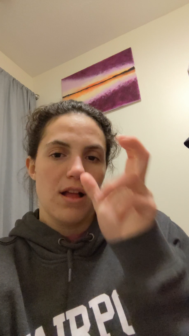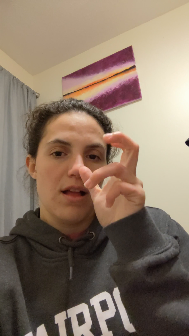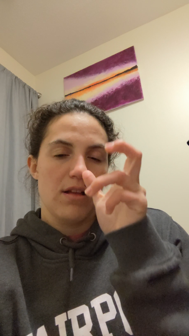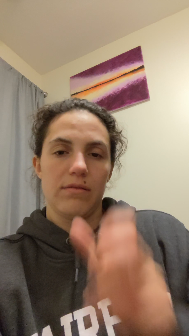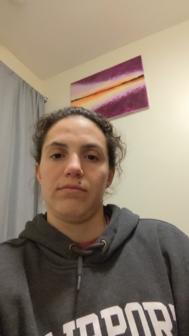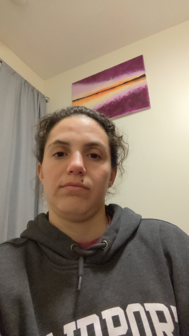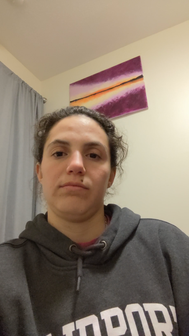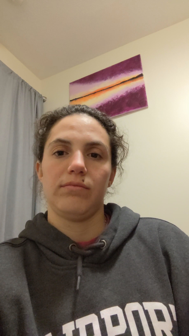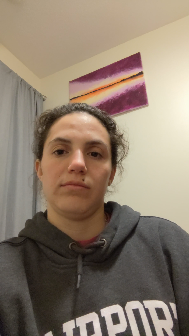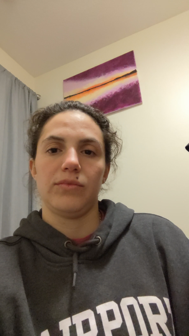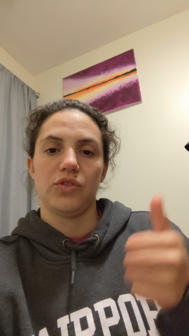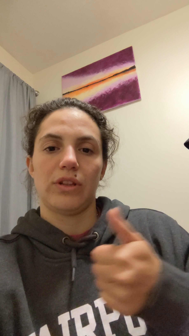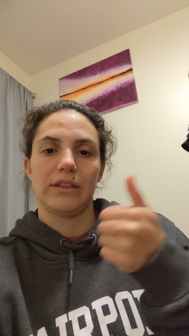chase